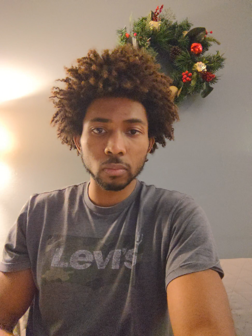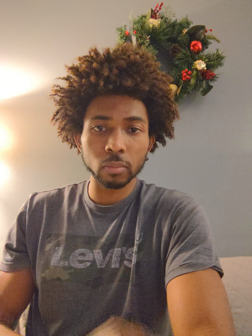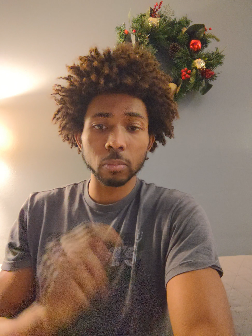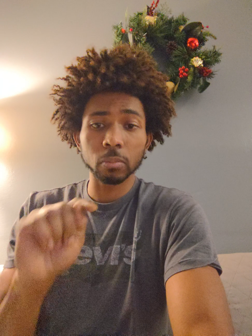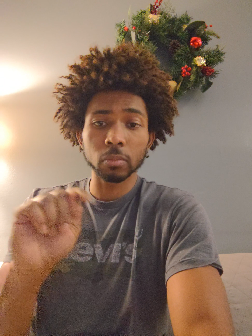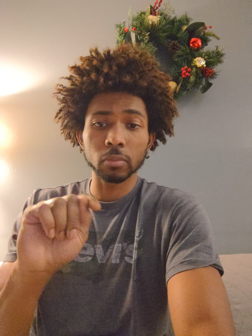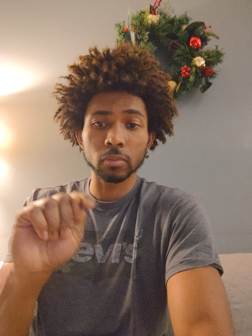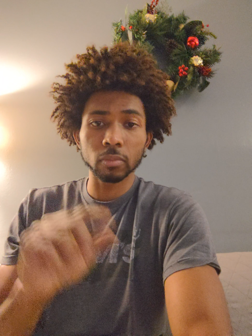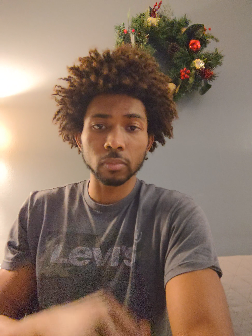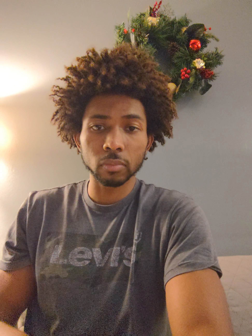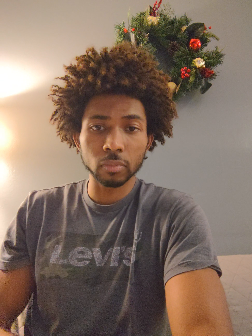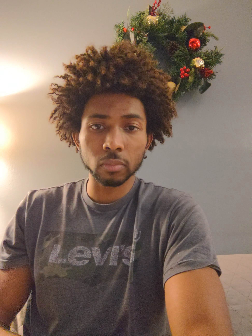potty